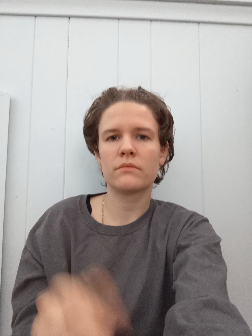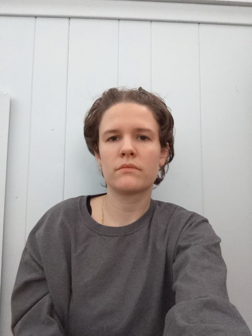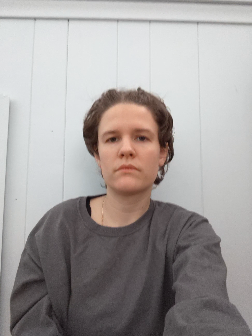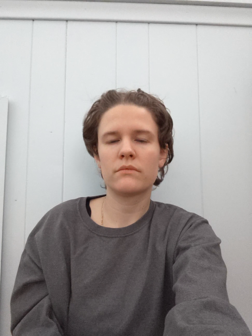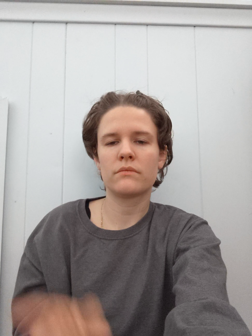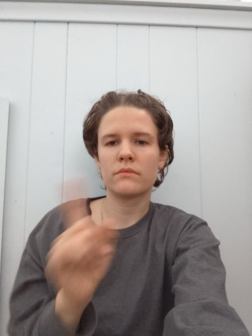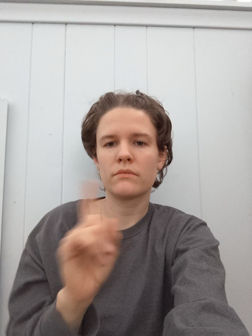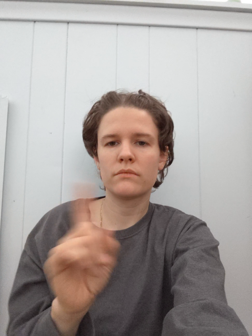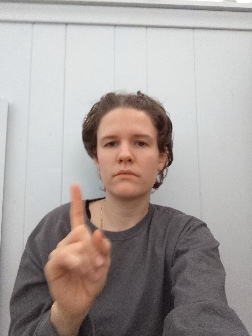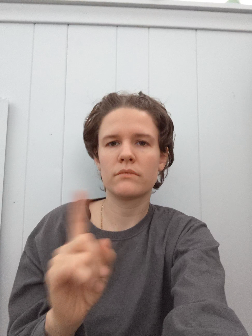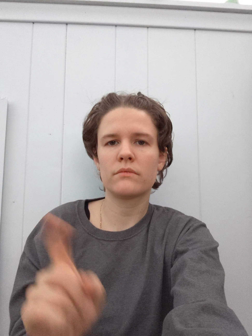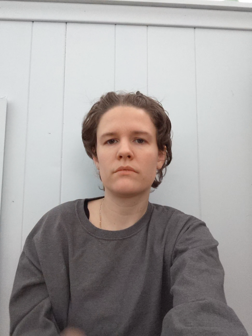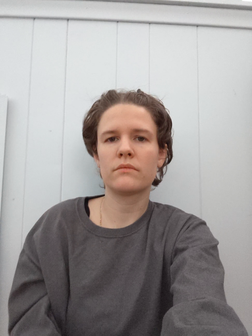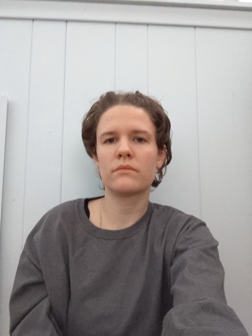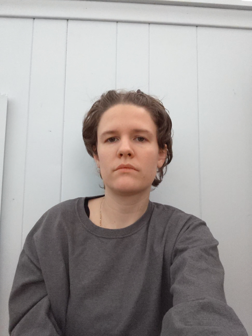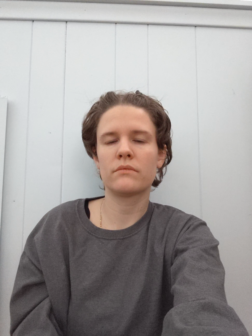where